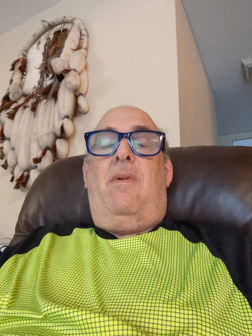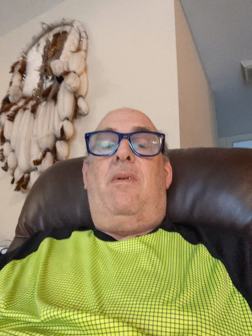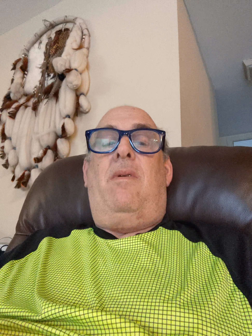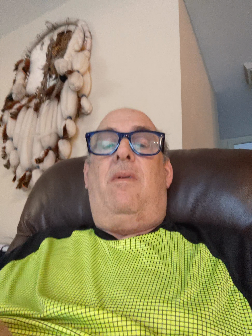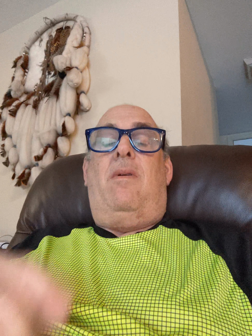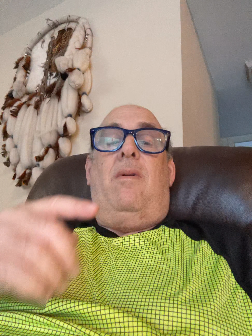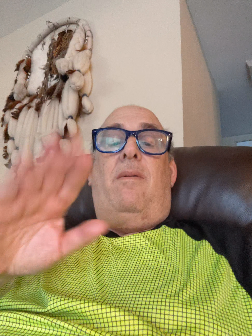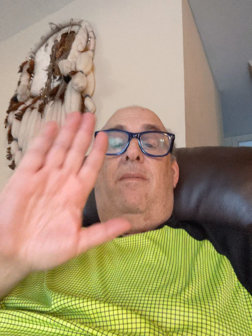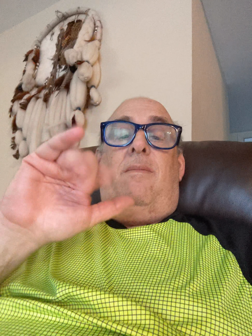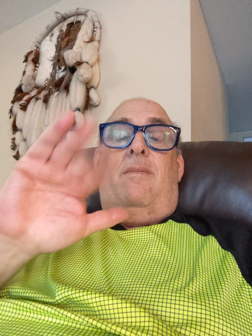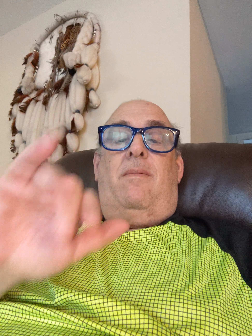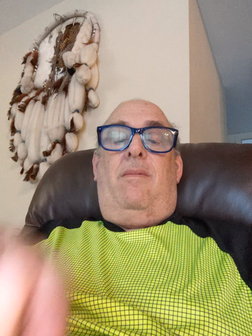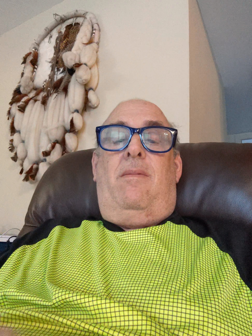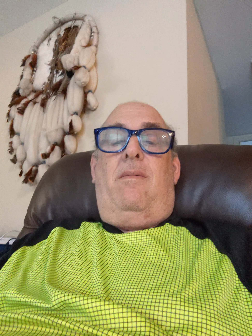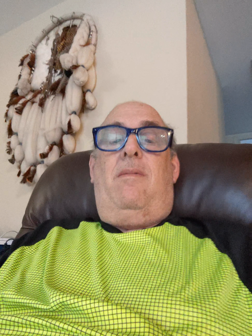bye